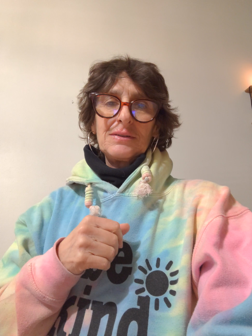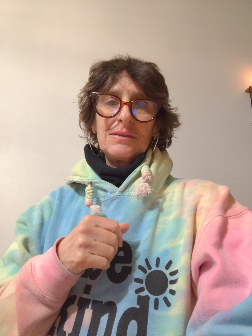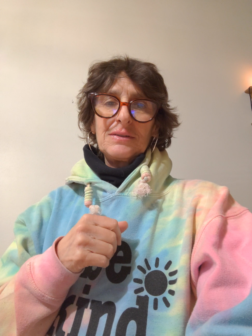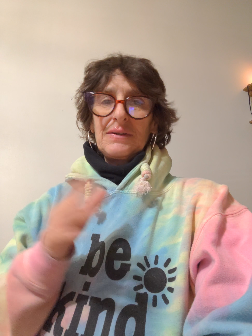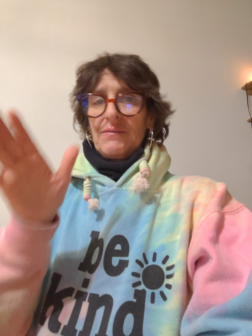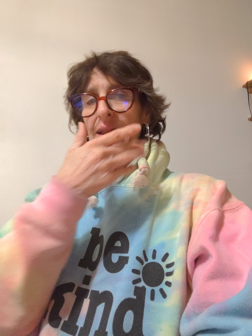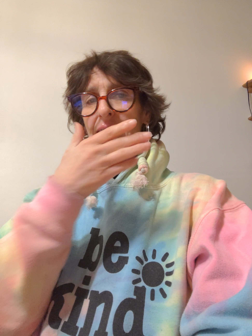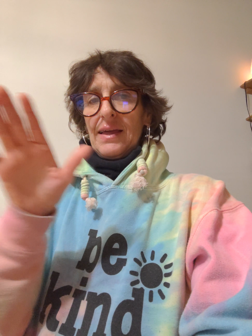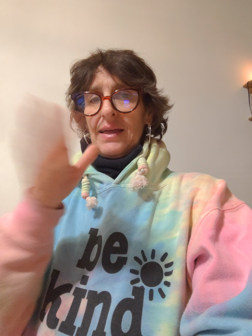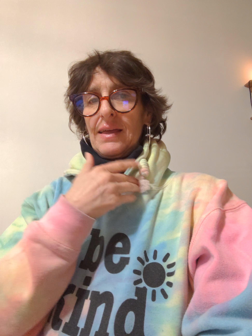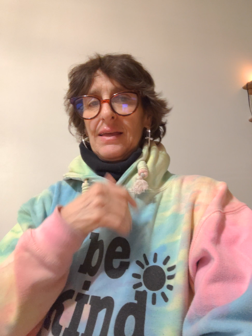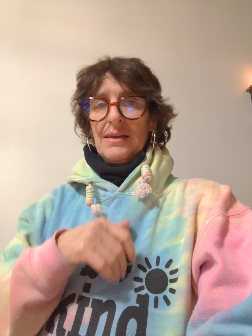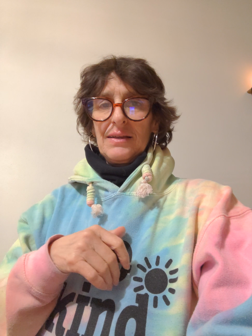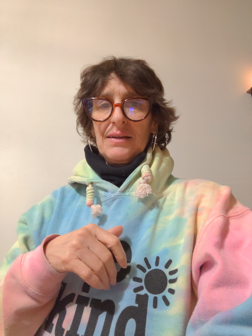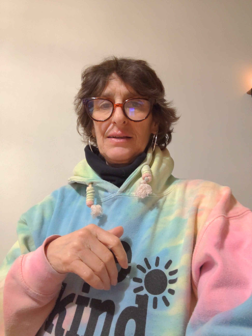flag